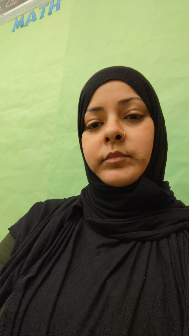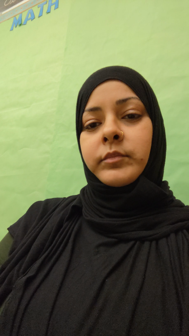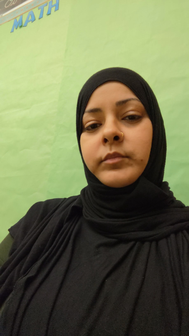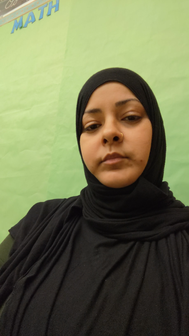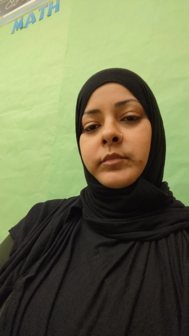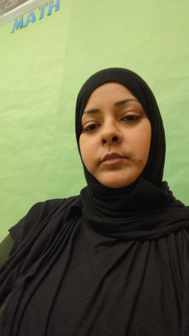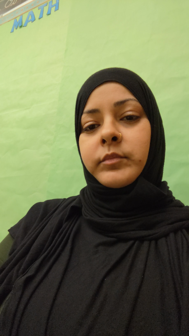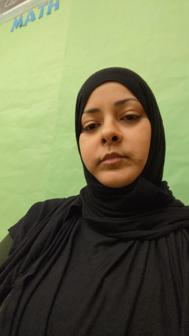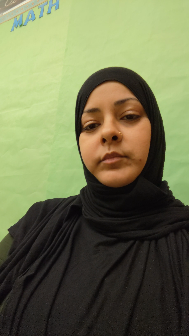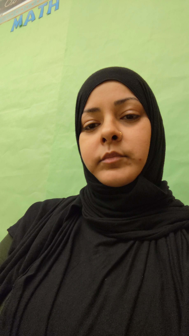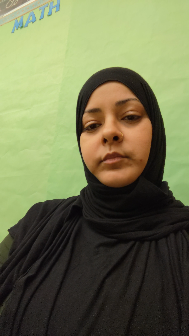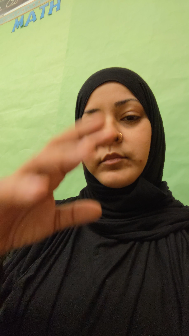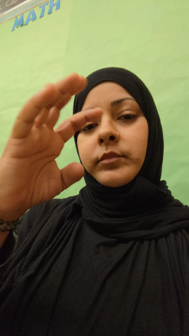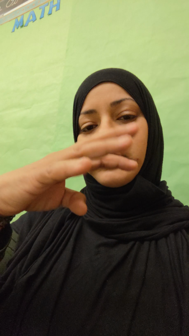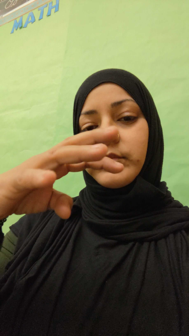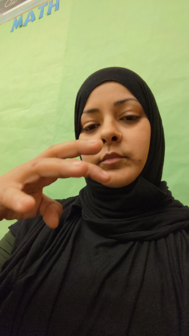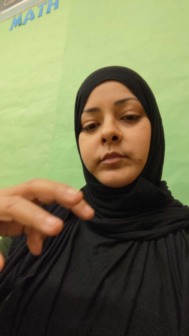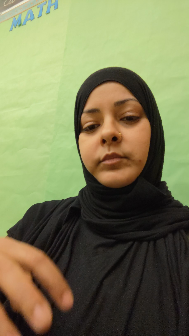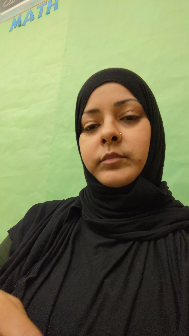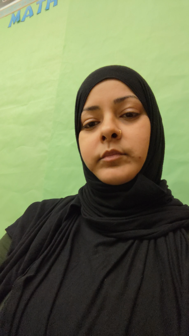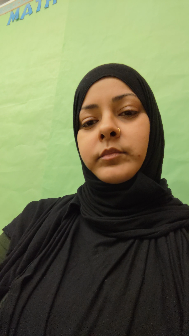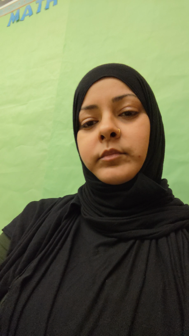grapes